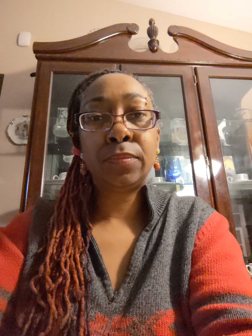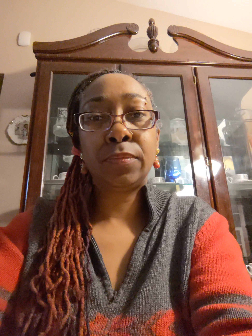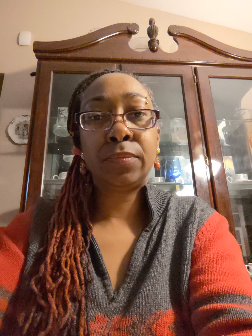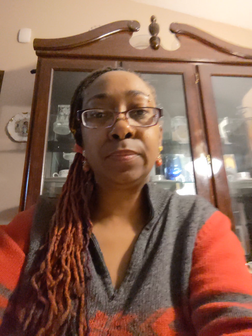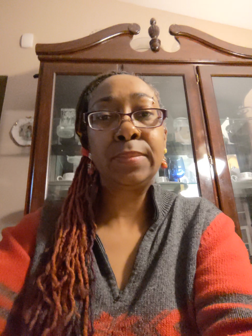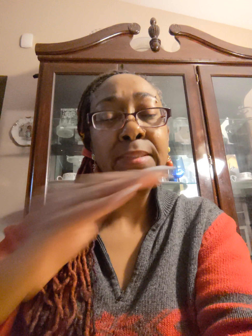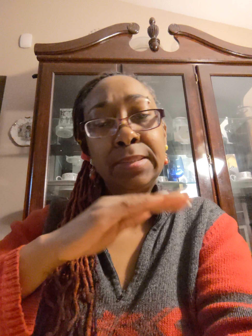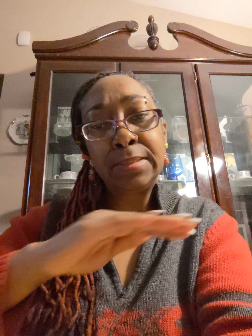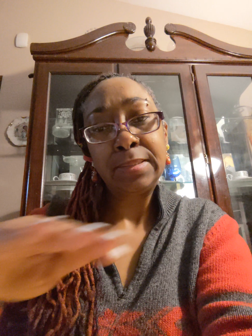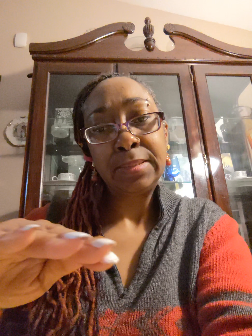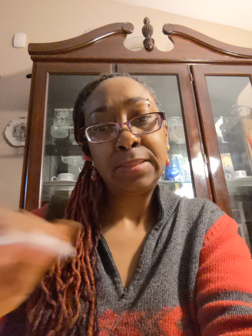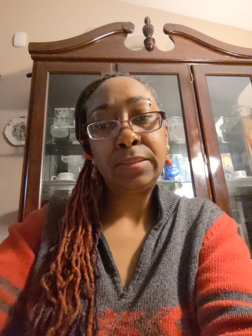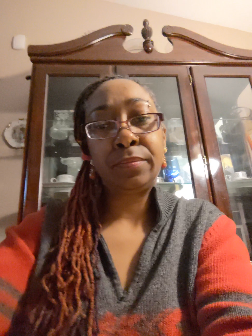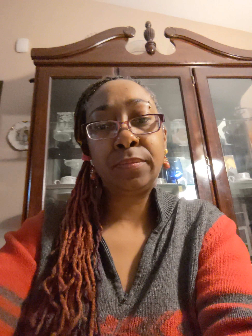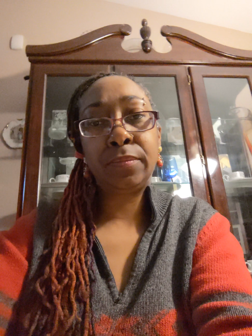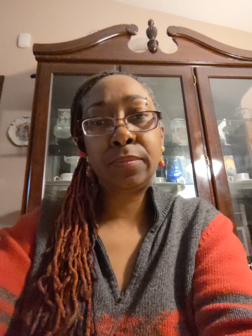clean